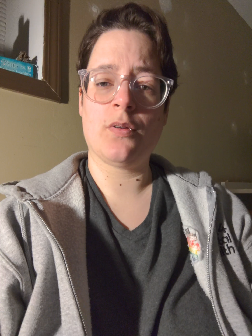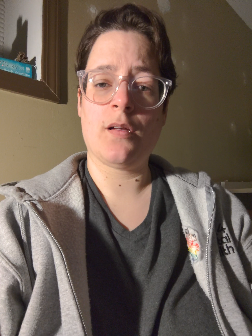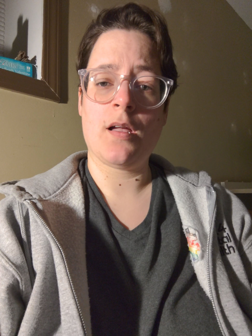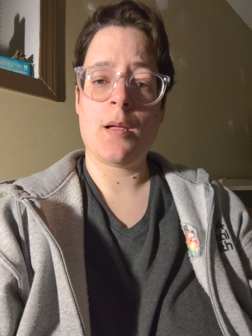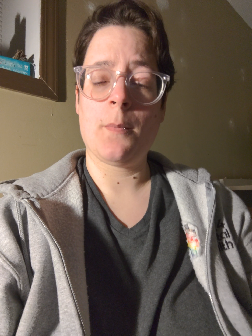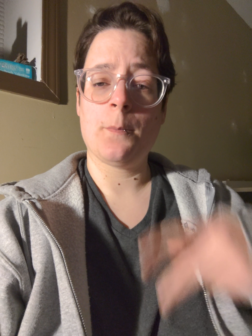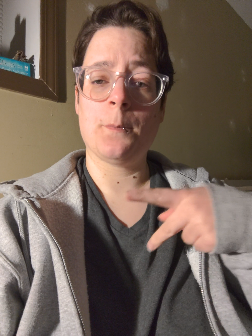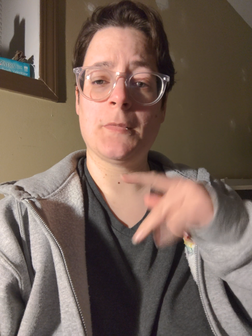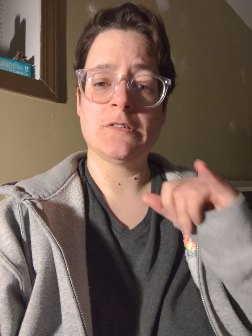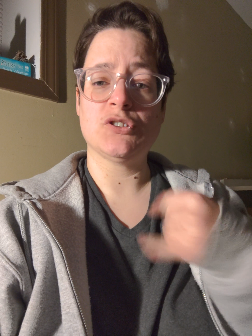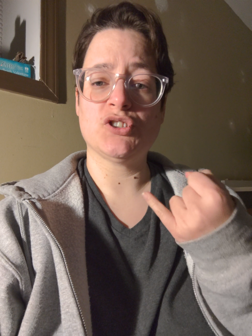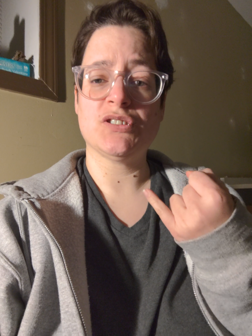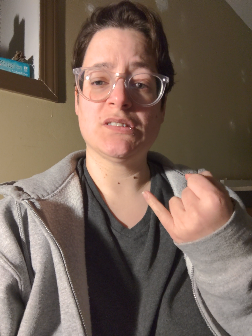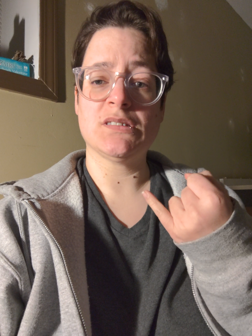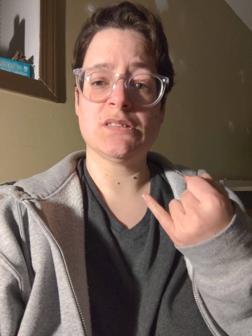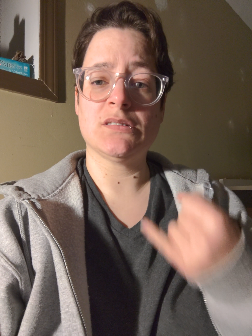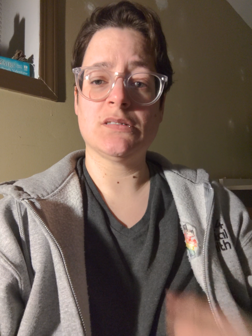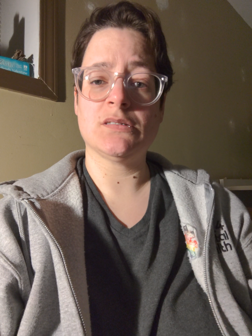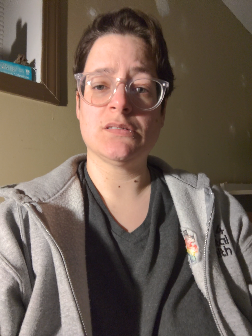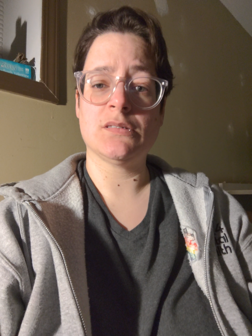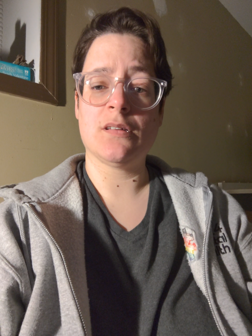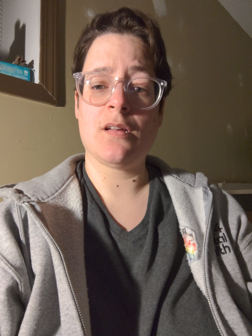pajamas